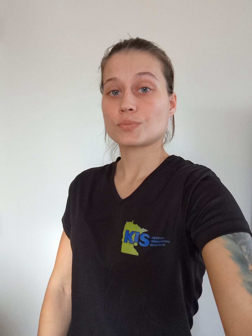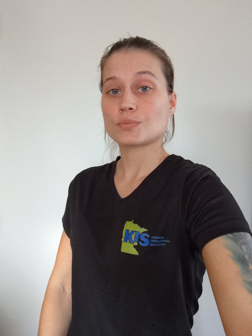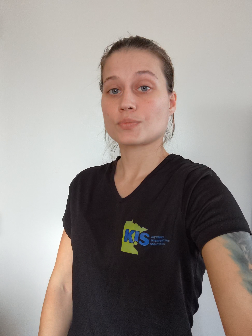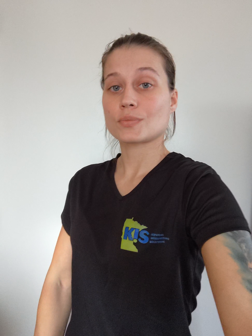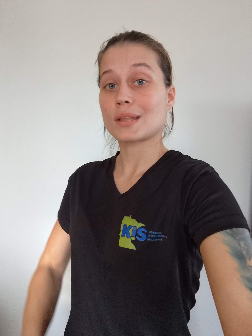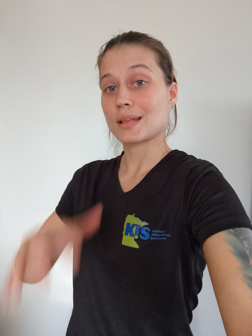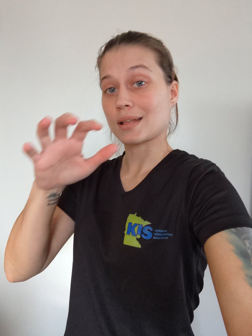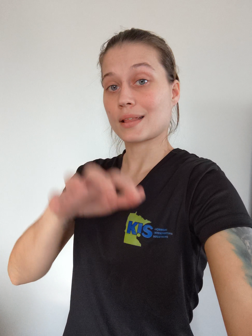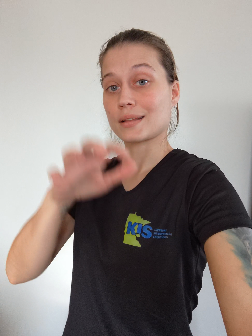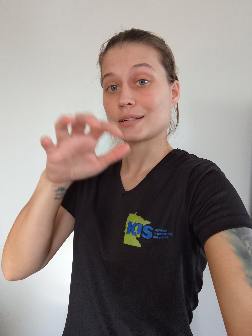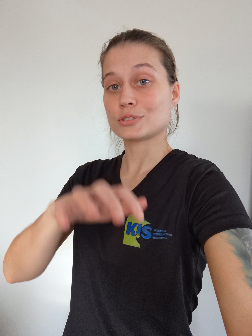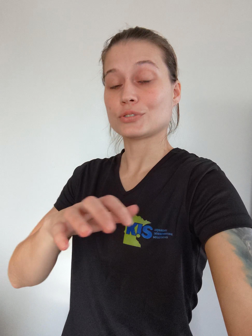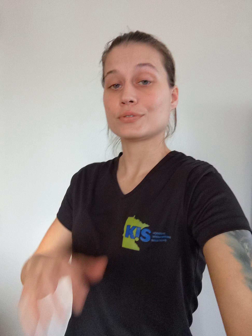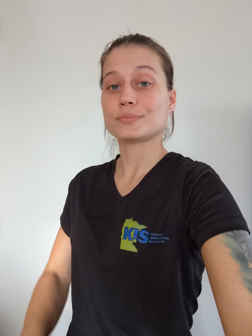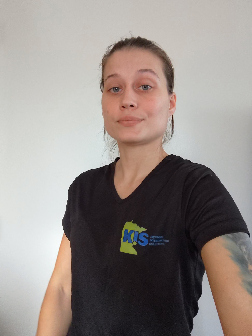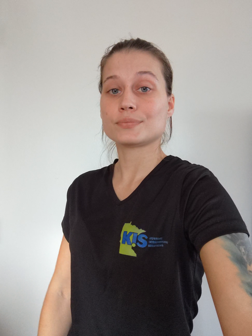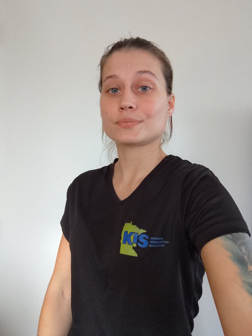alligator